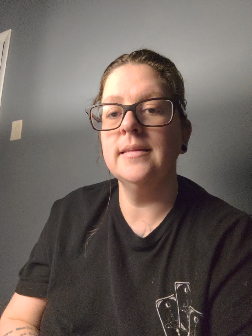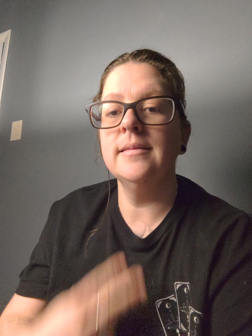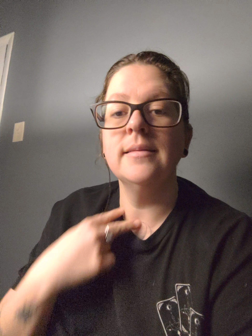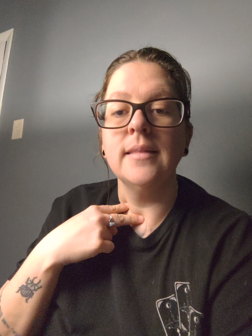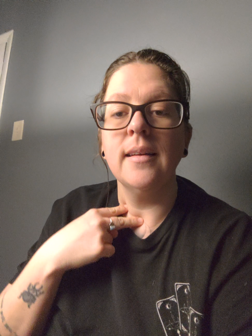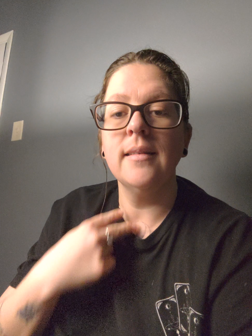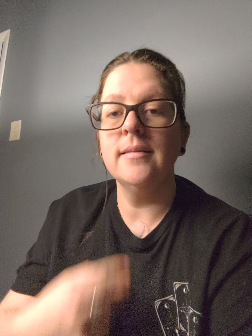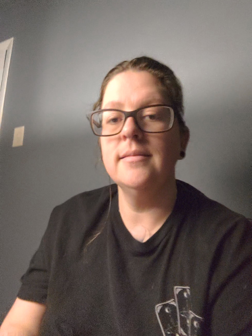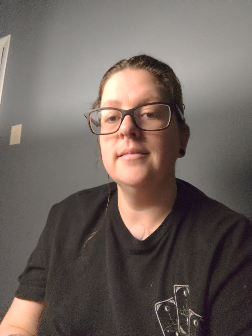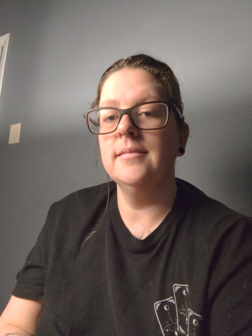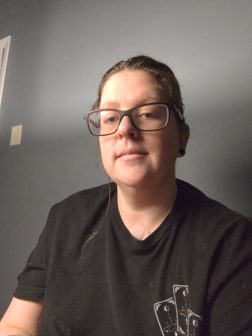stuck